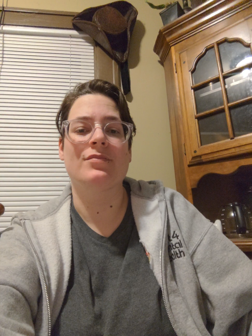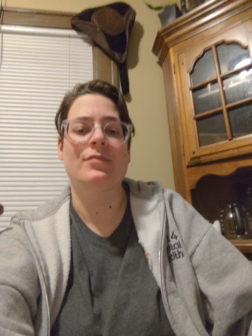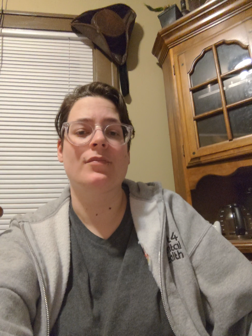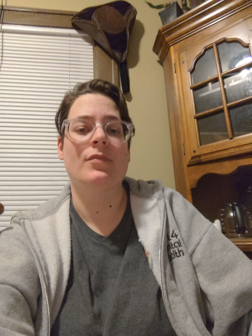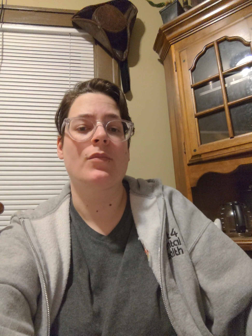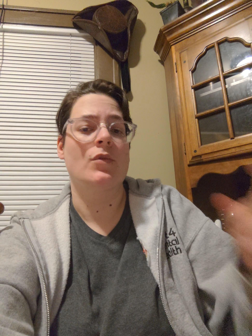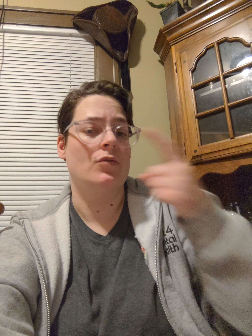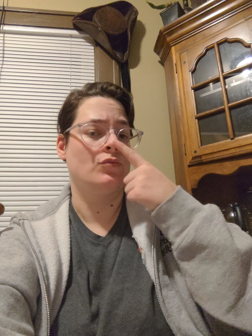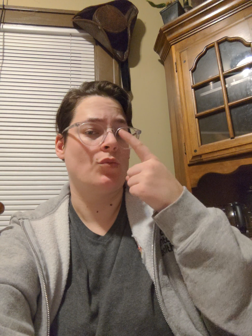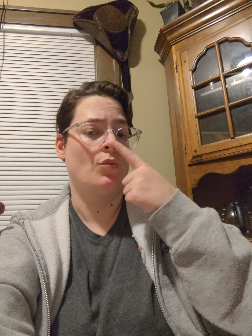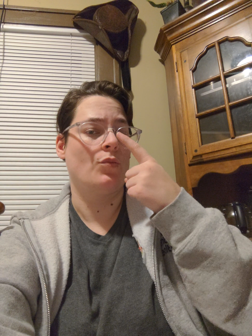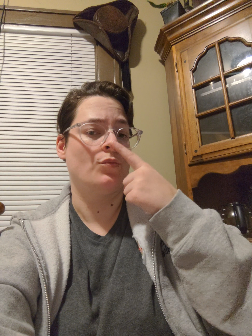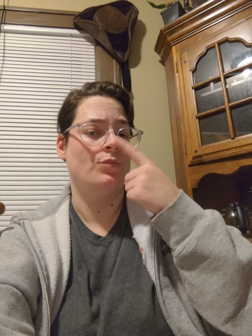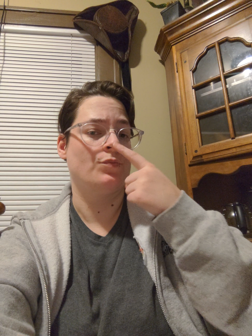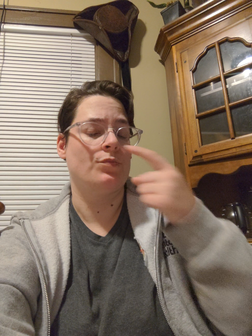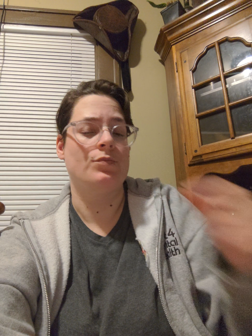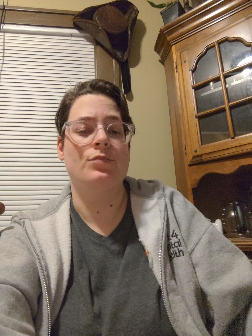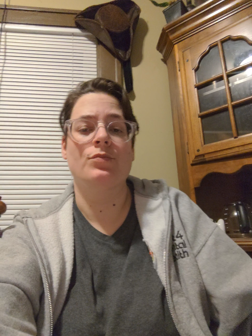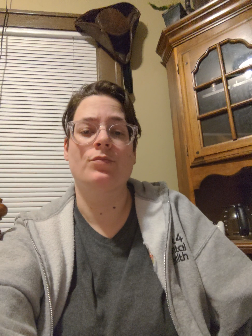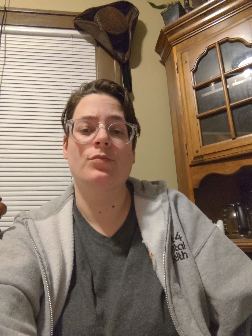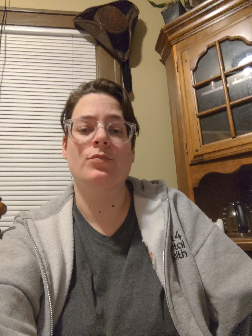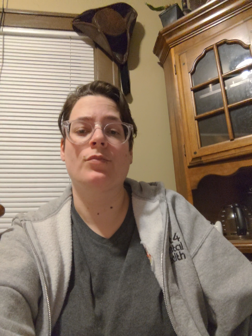nose